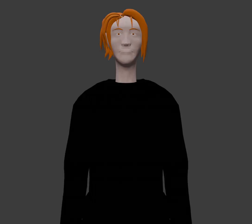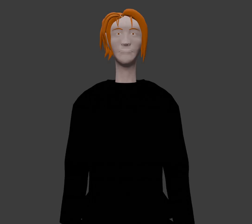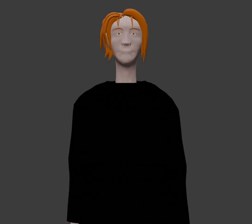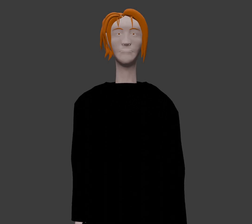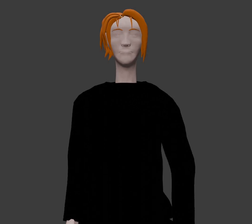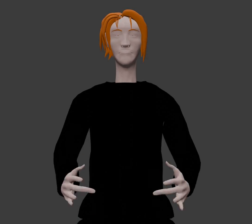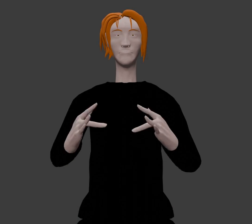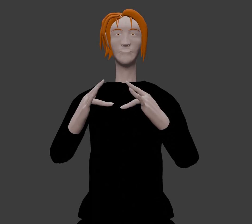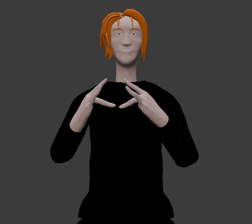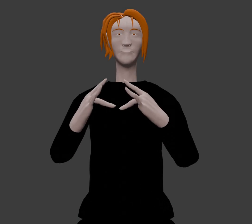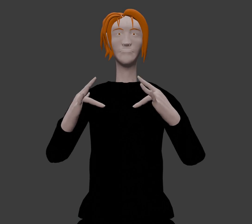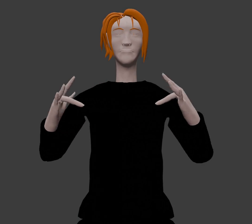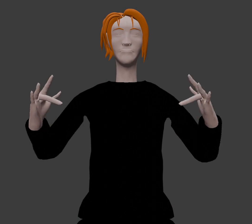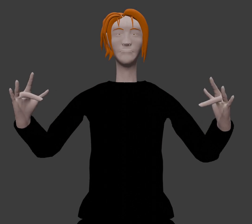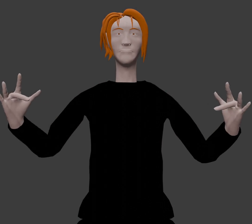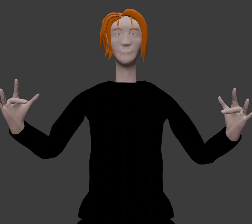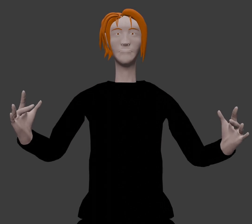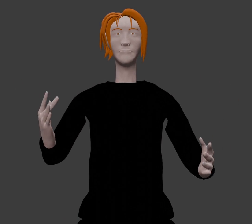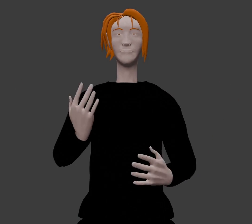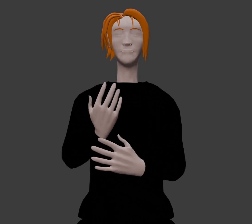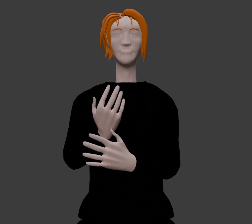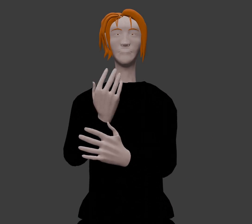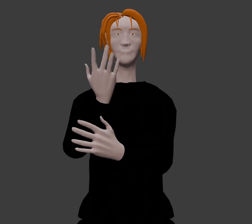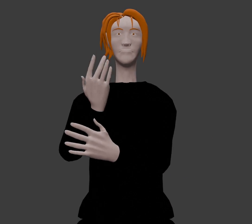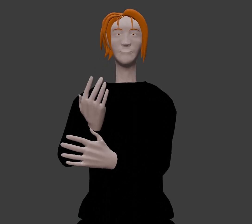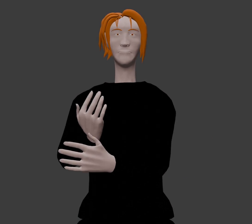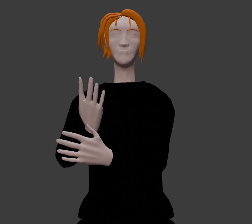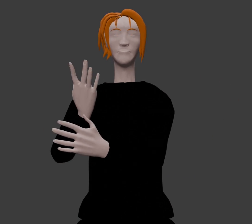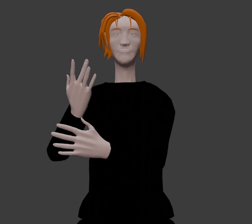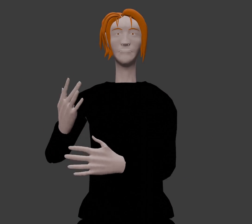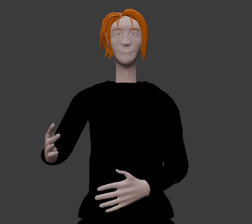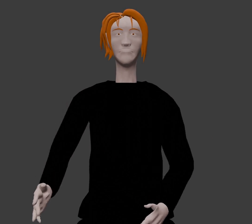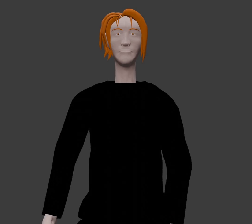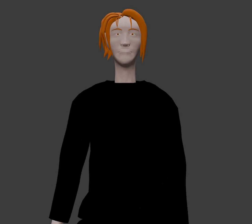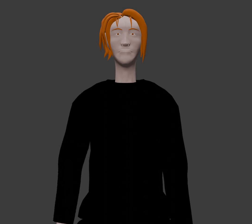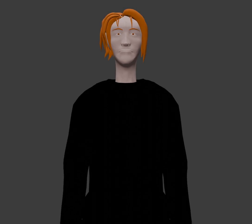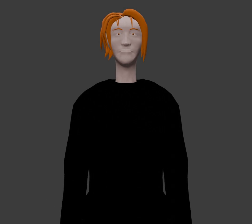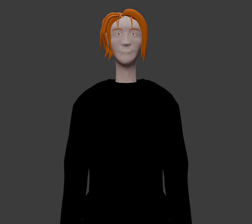Barren